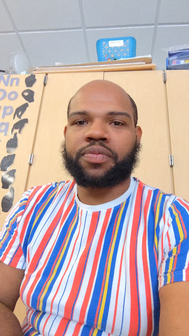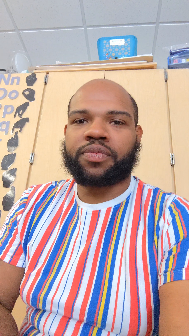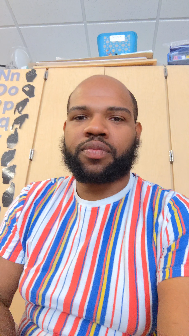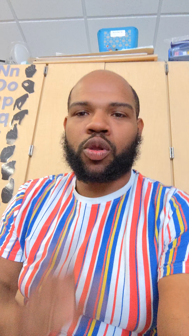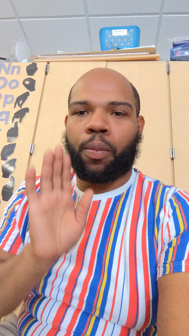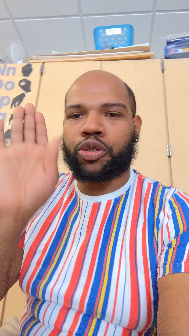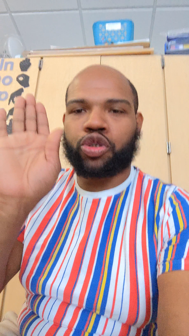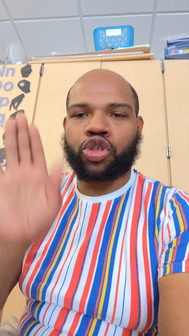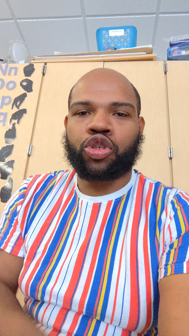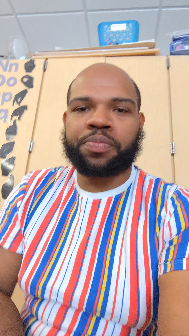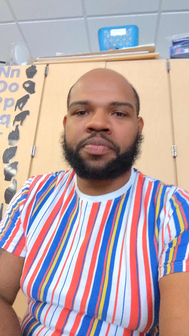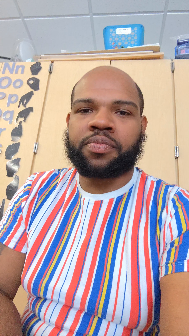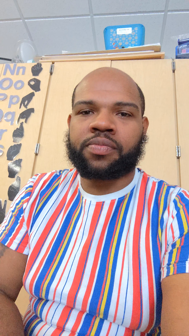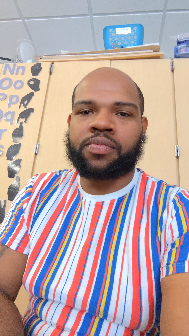push